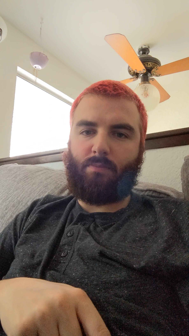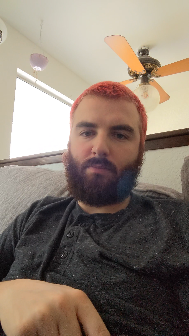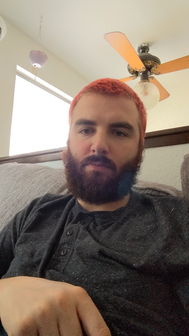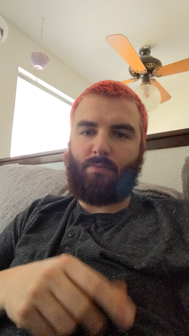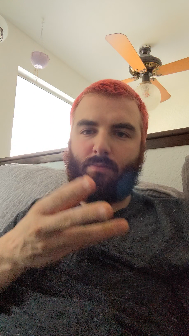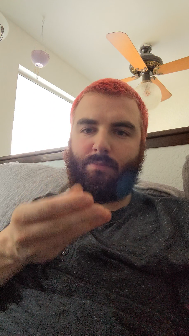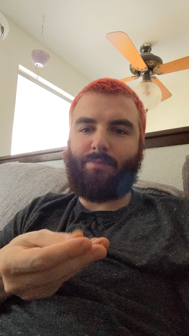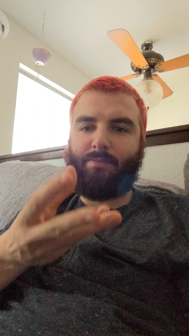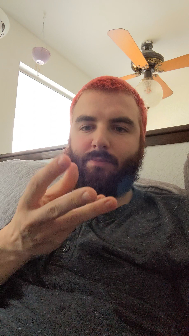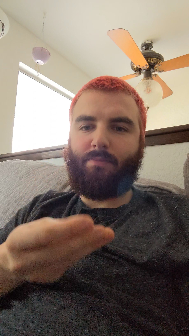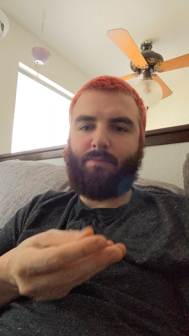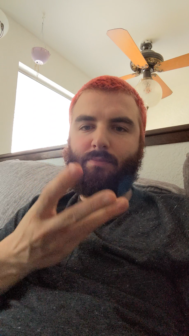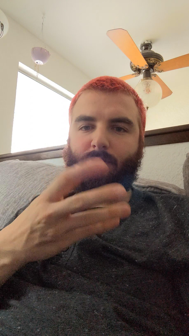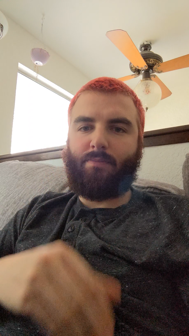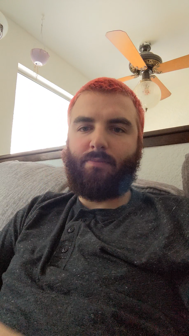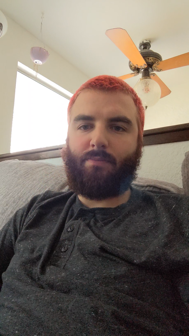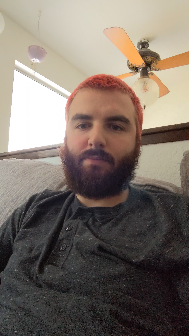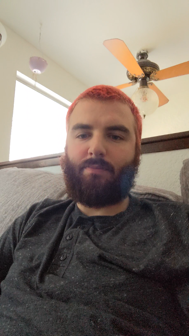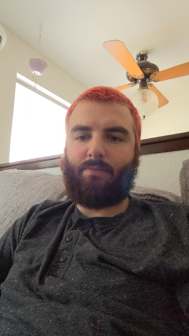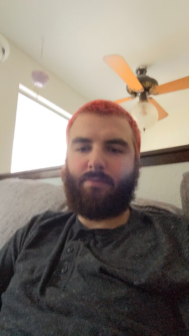gentle